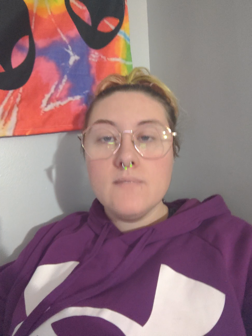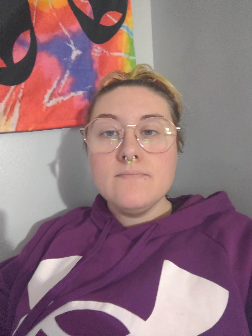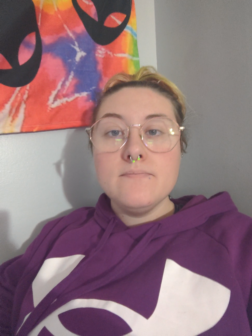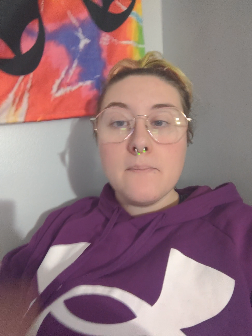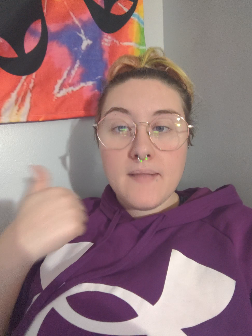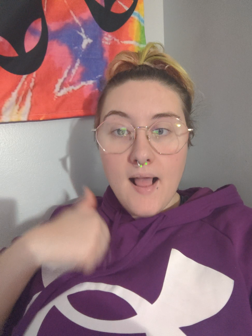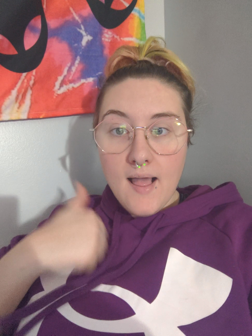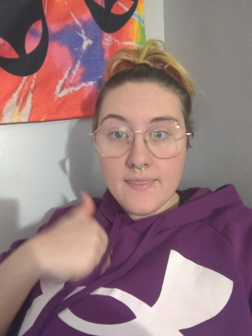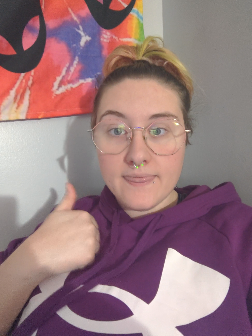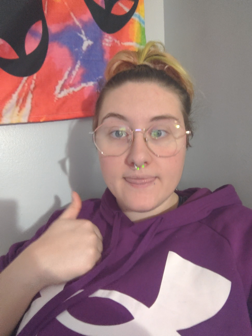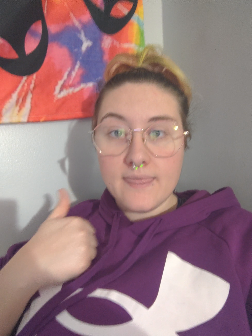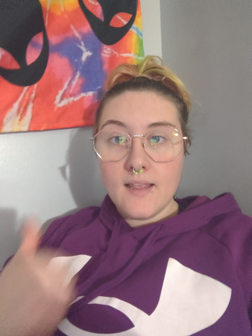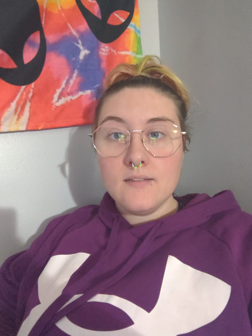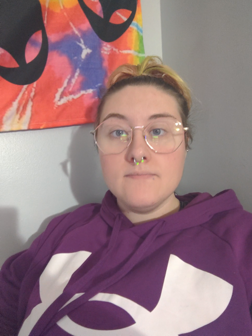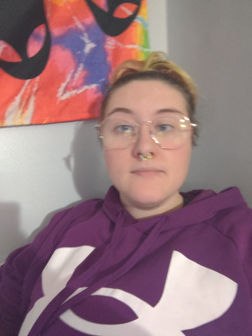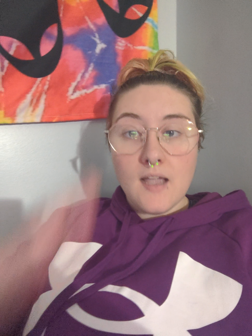bath